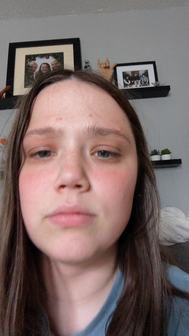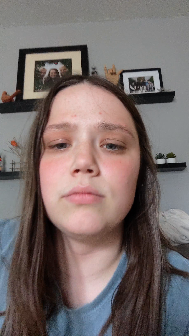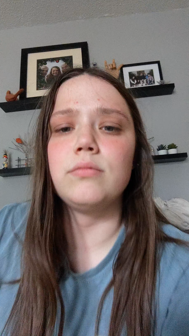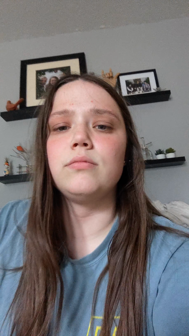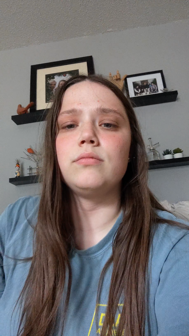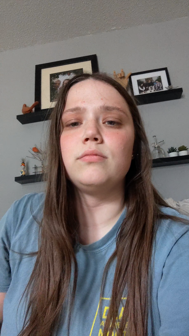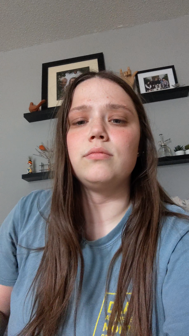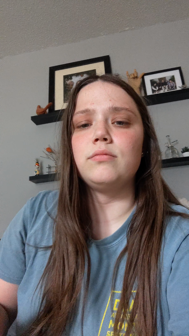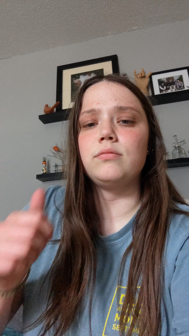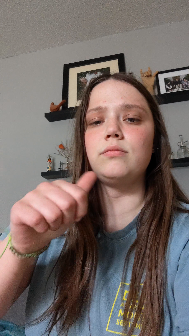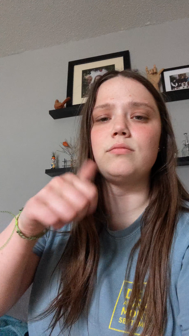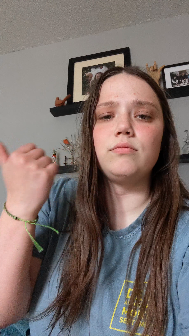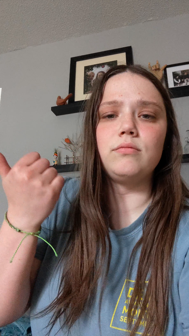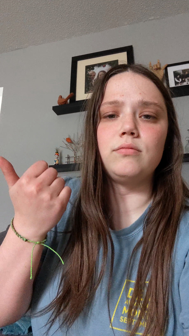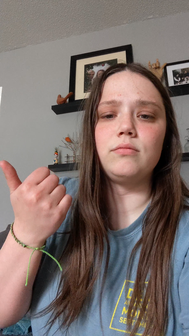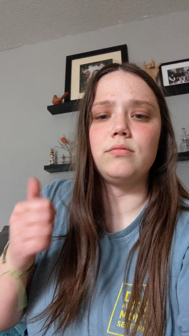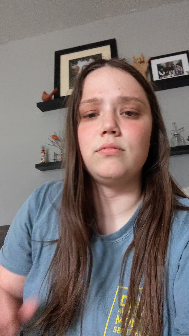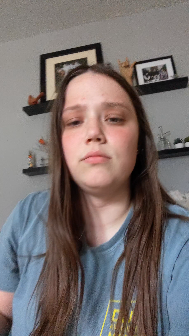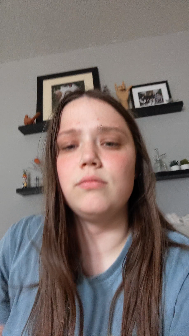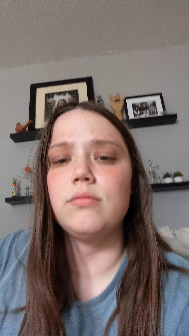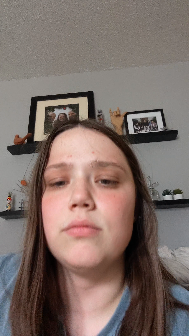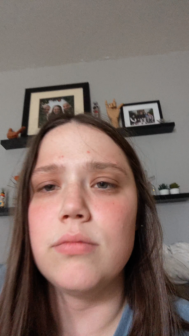other